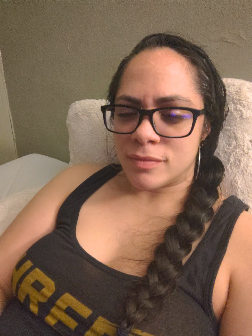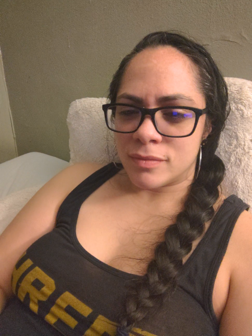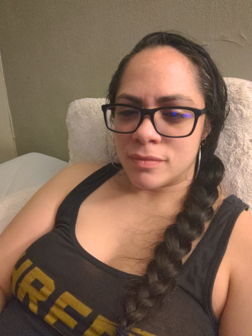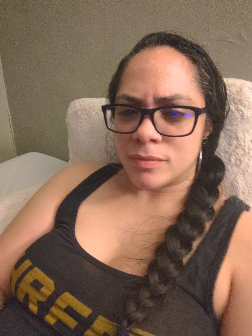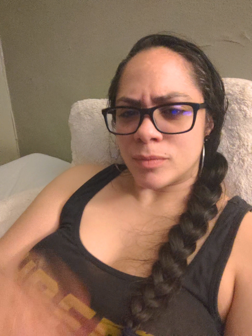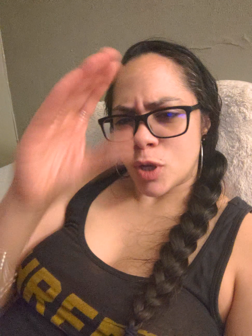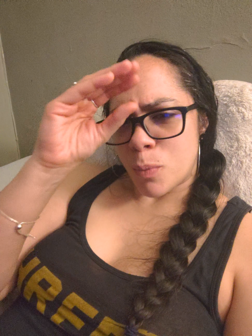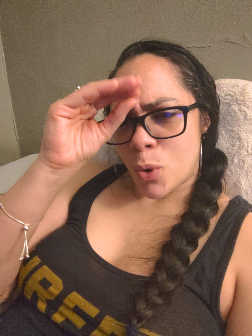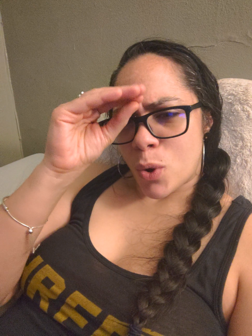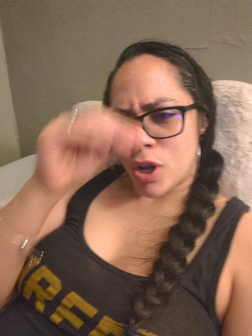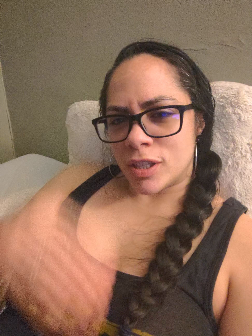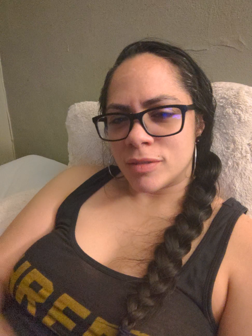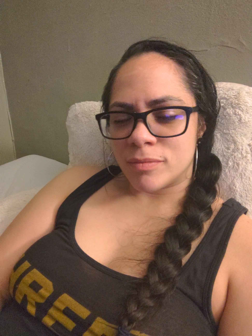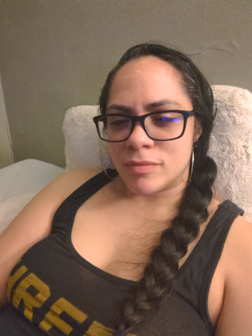boy